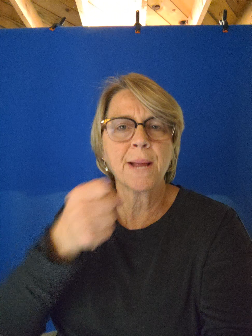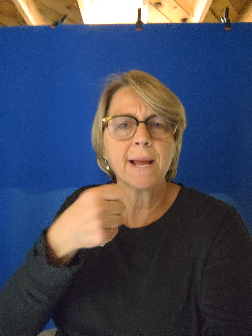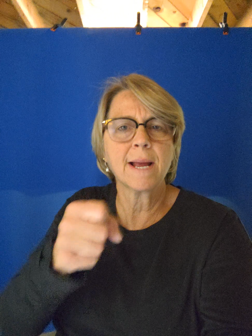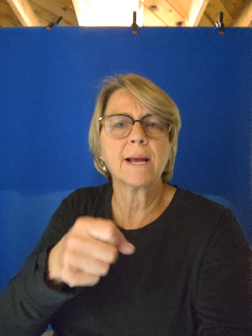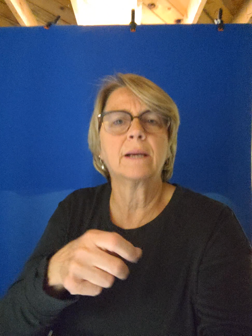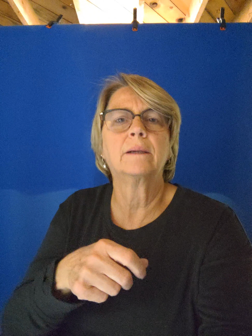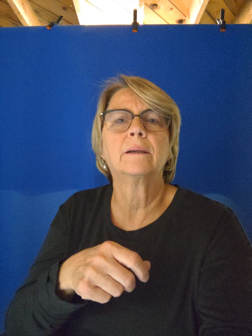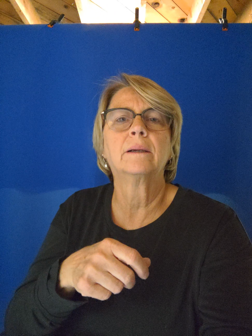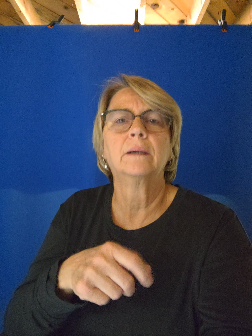make